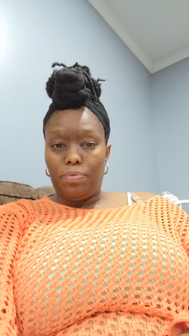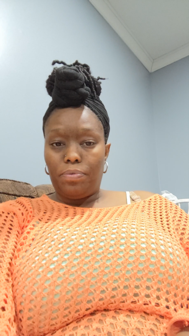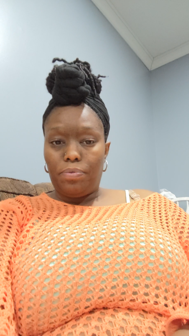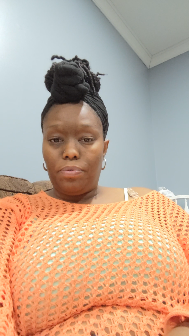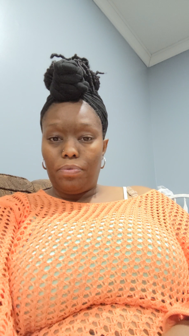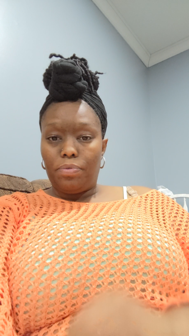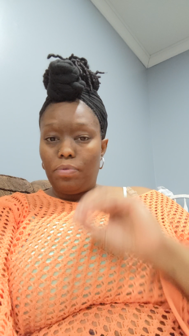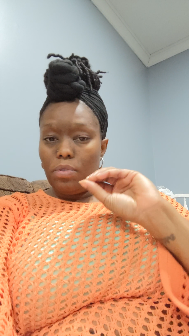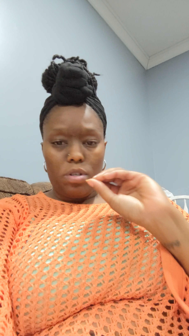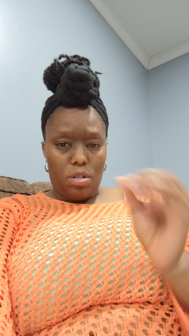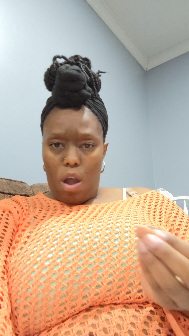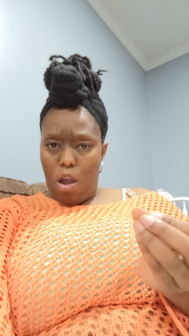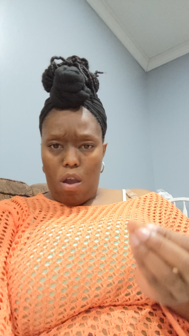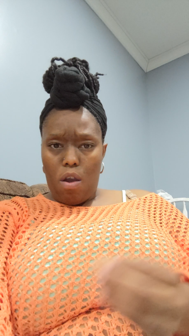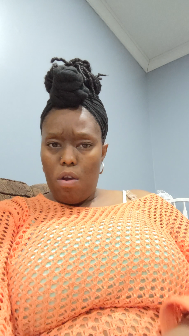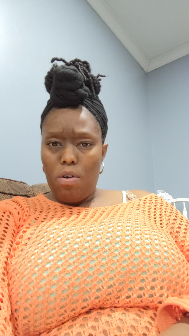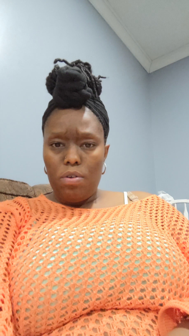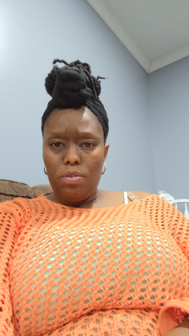none